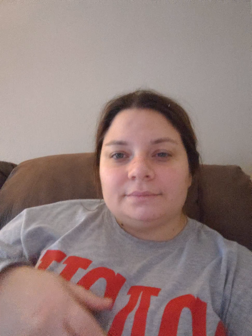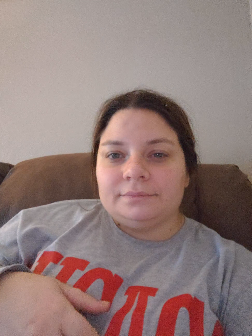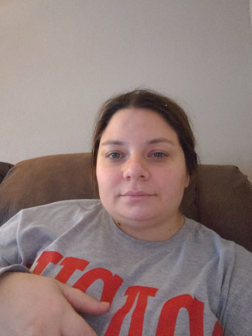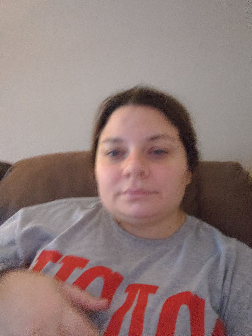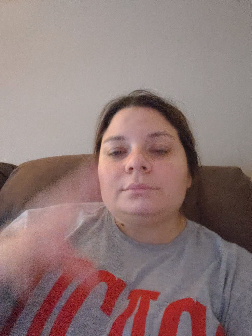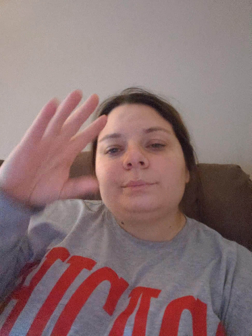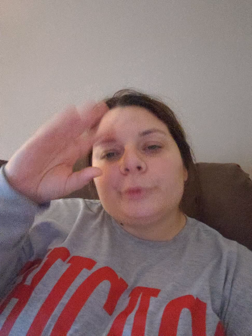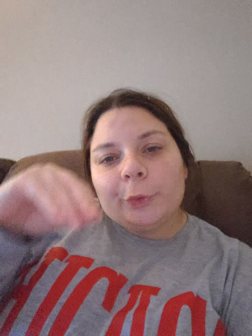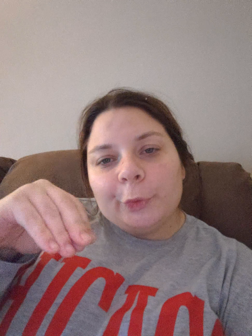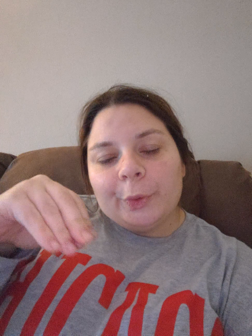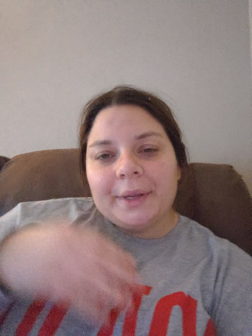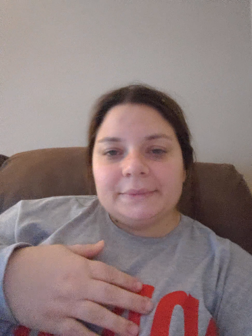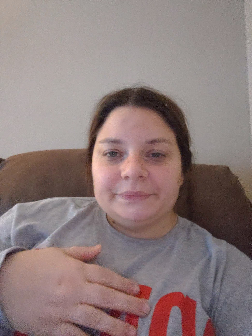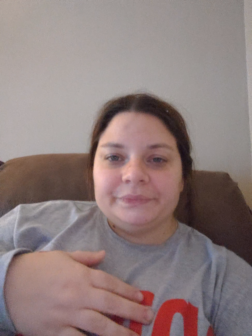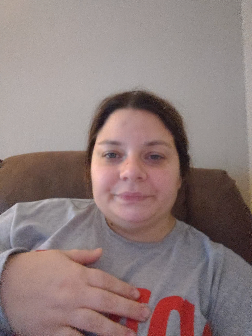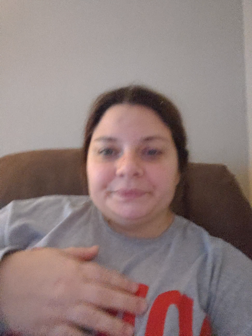boy